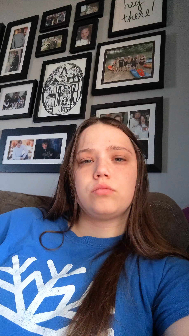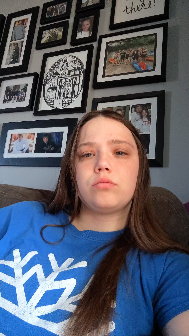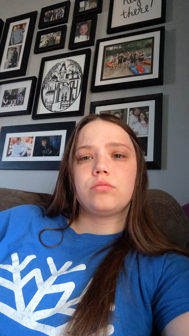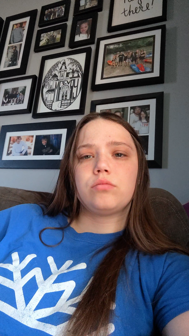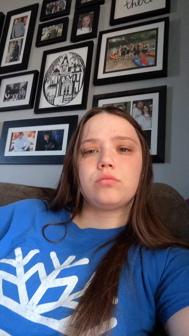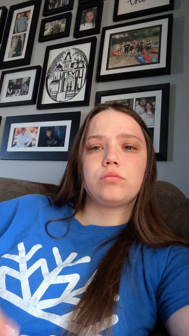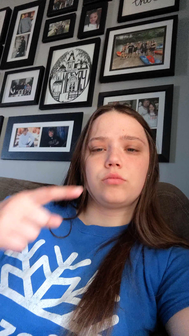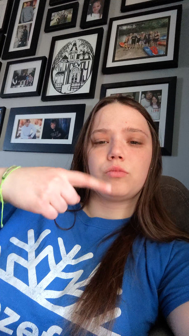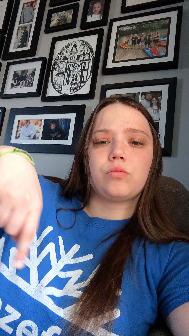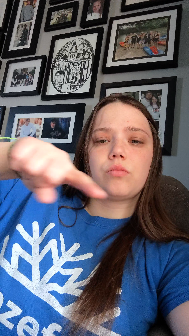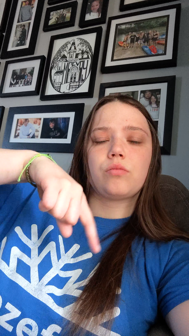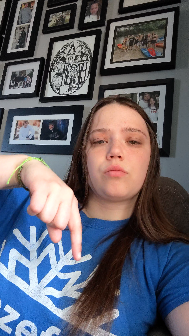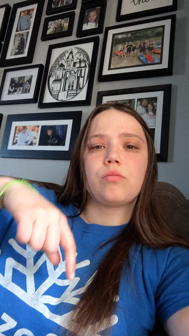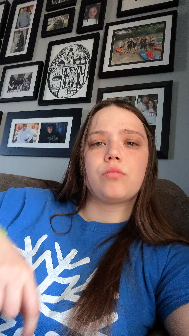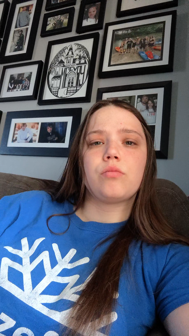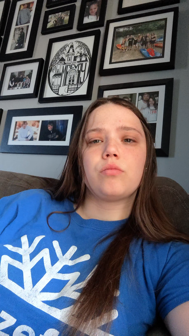around